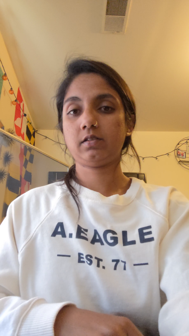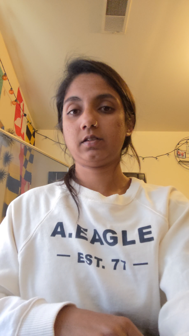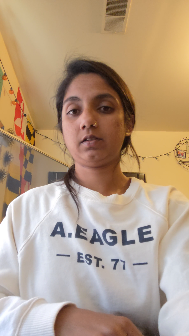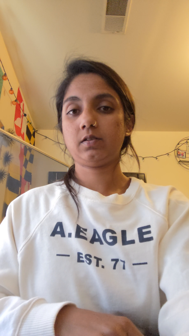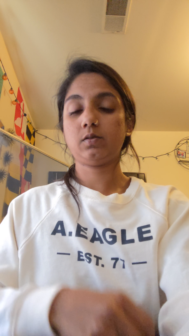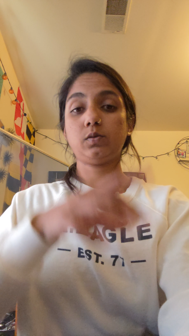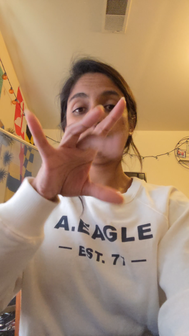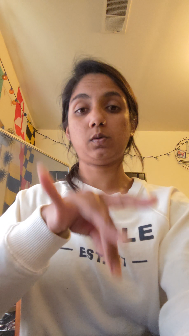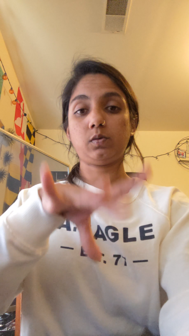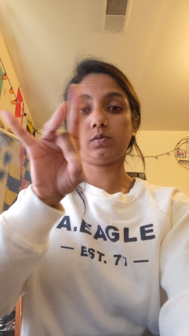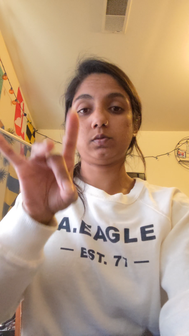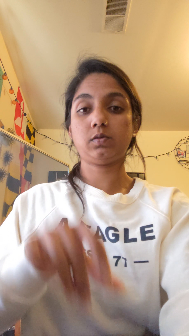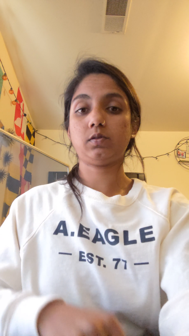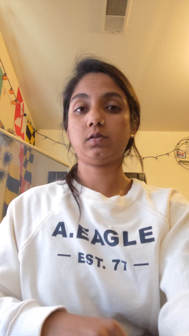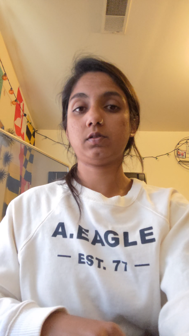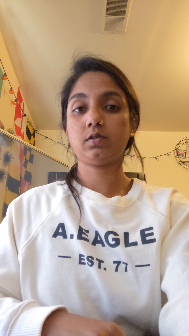choose